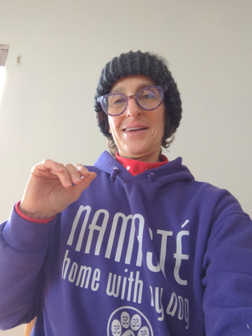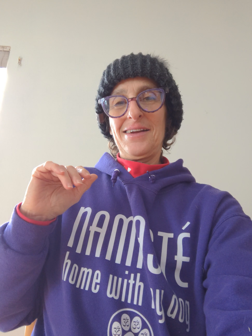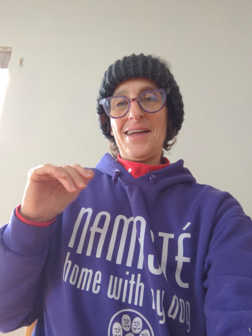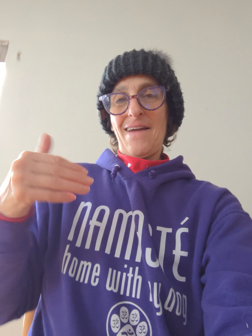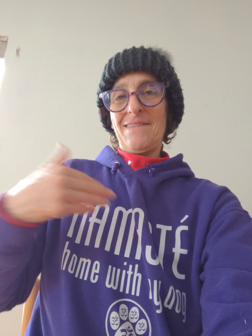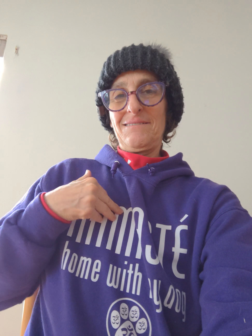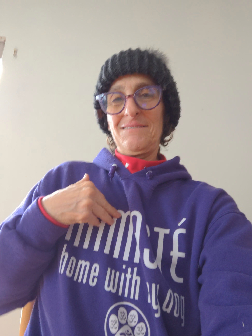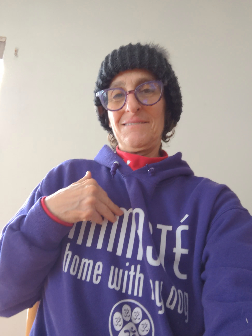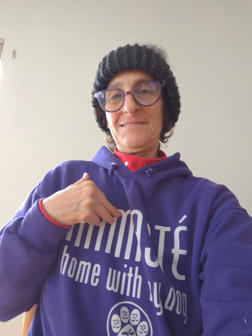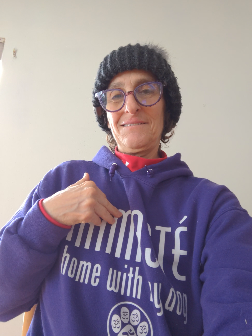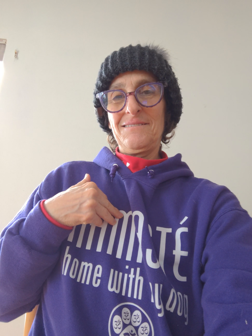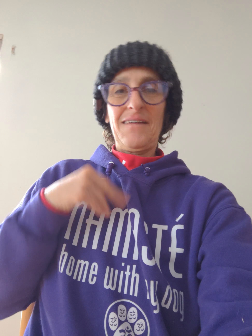have